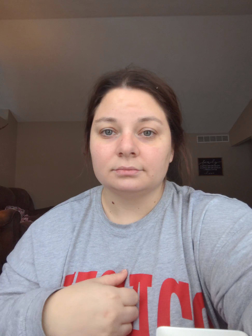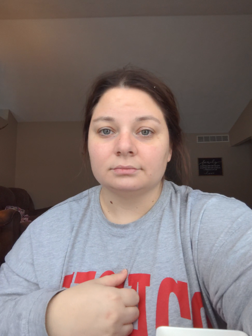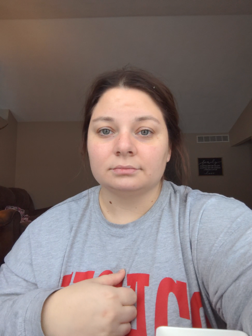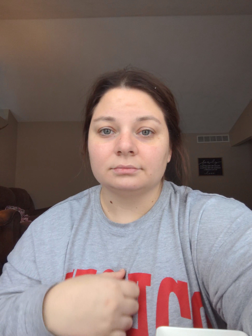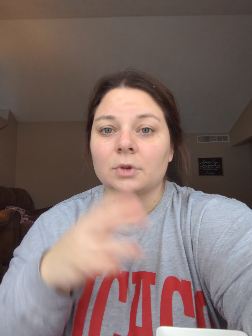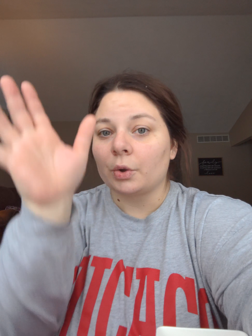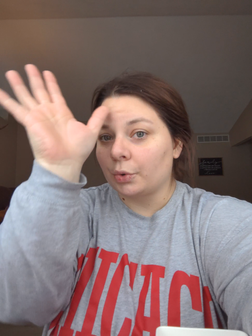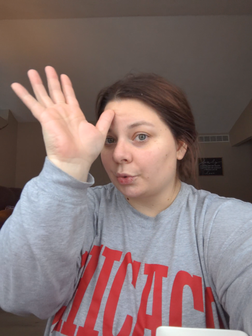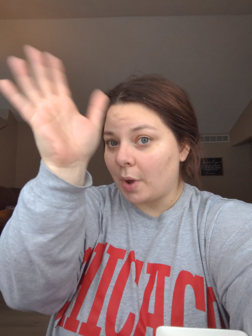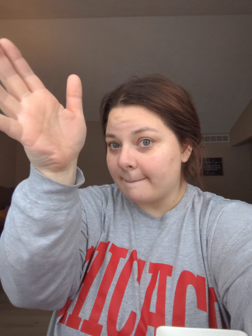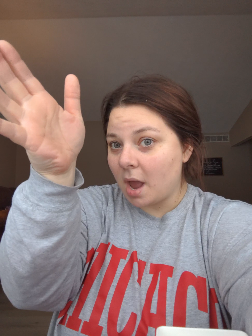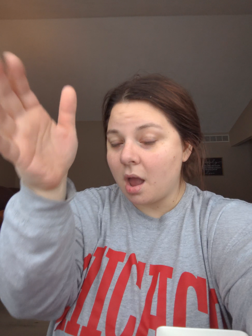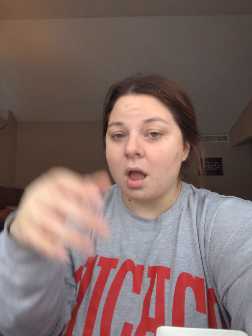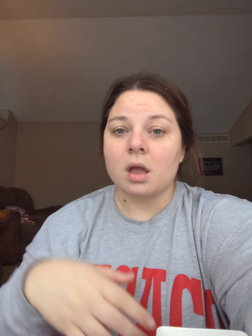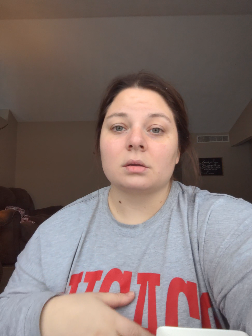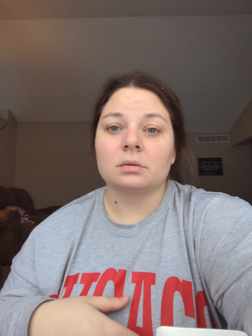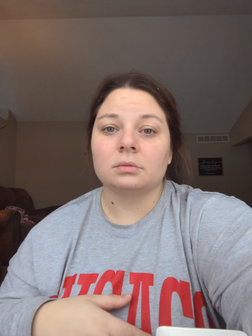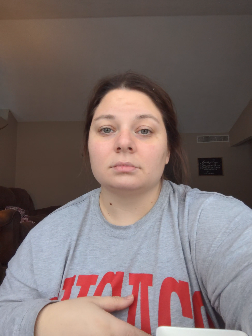grandpa